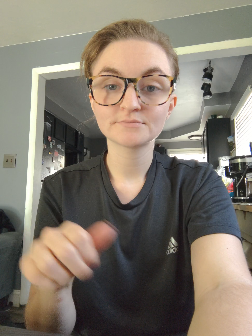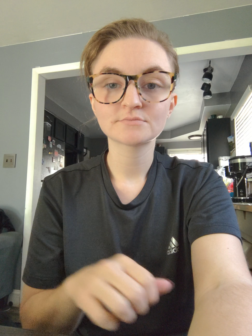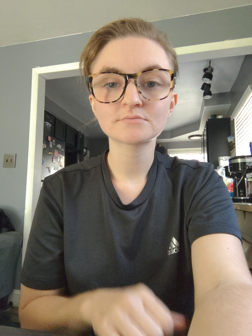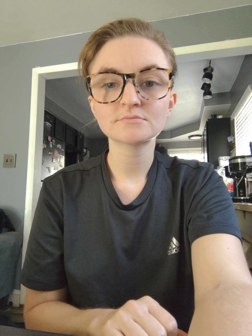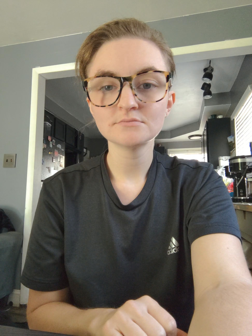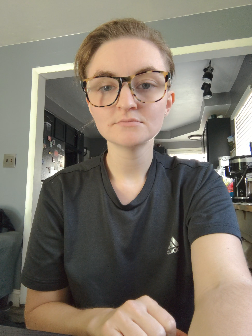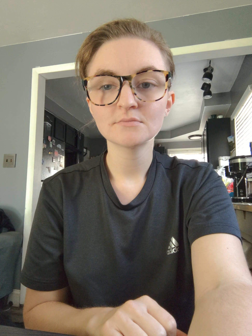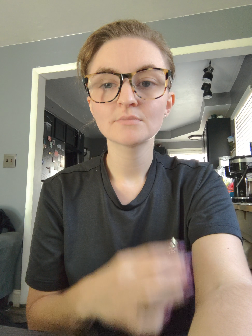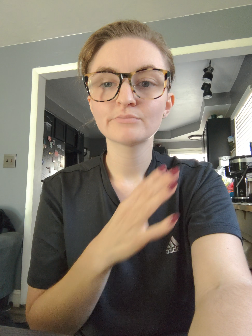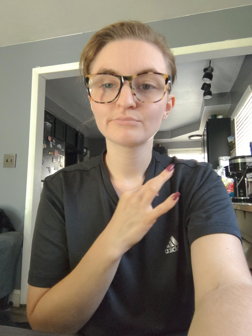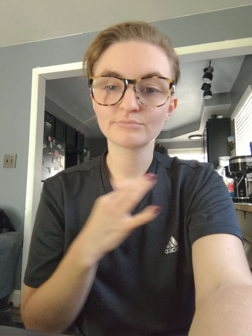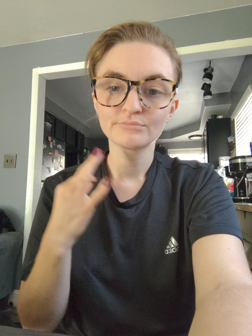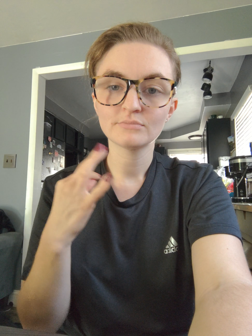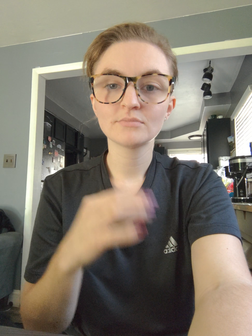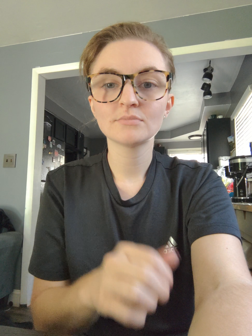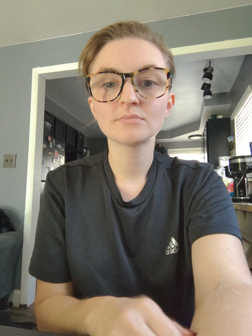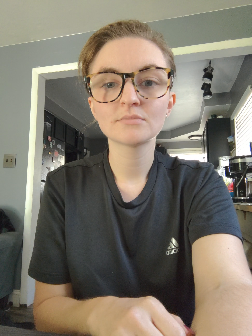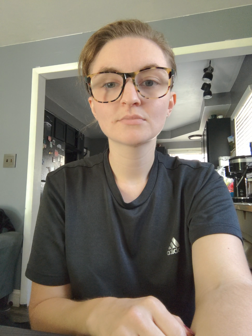beads